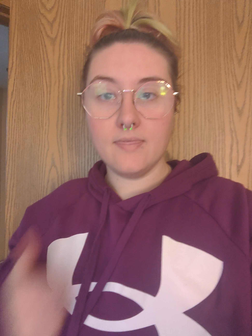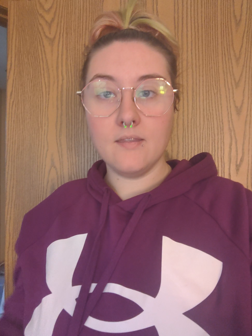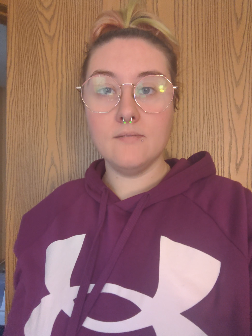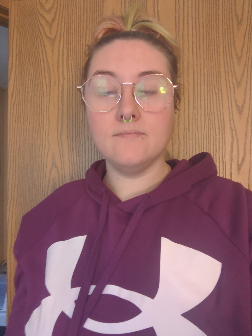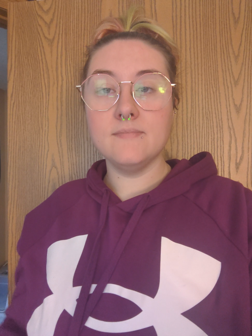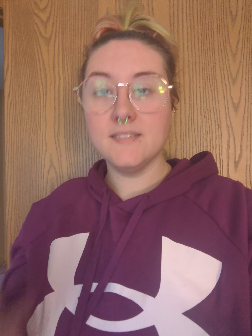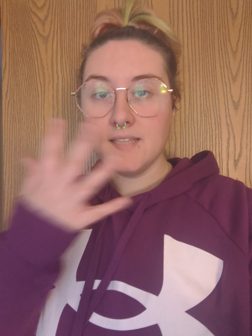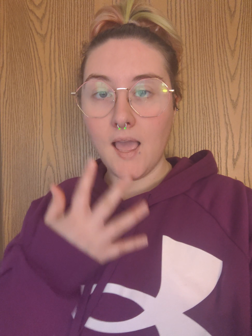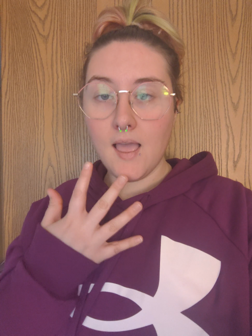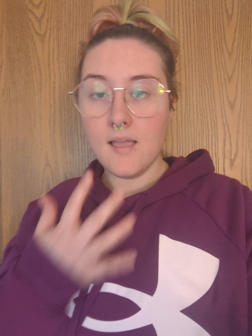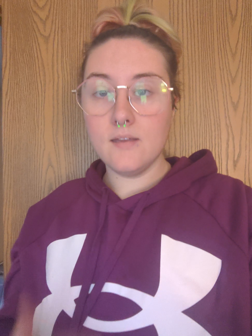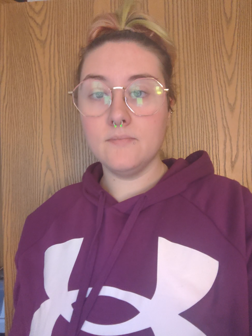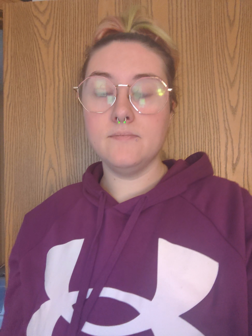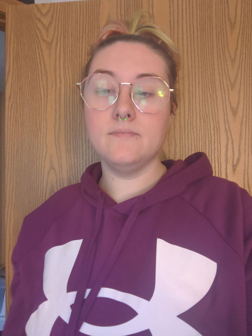sad